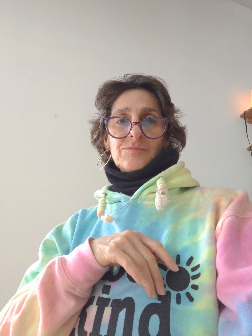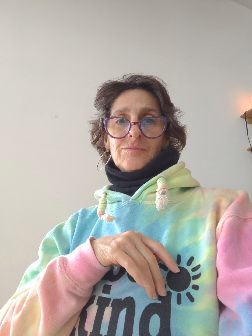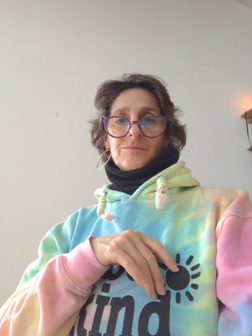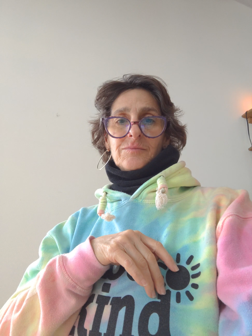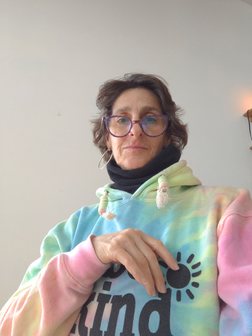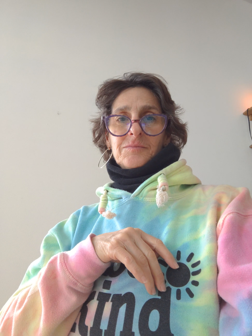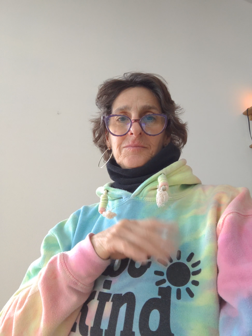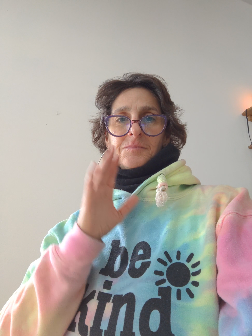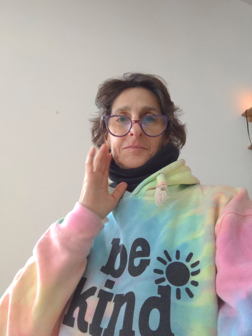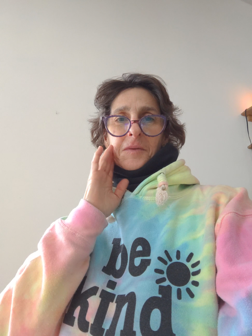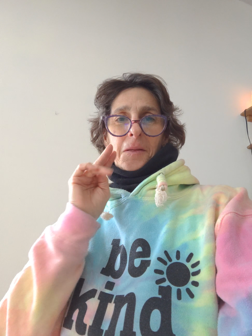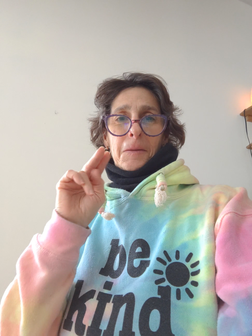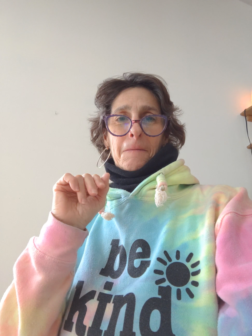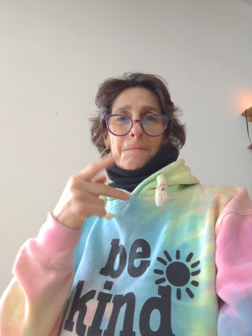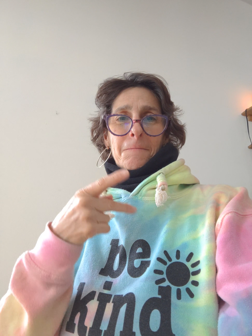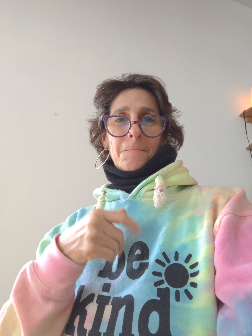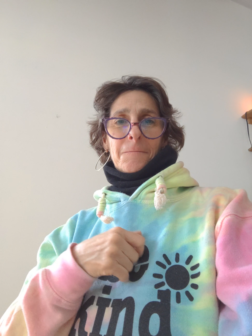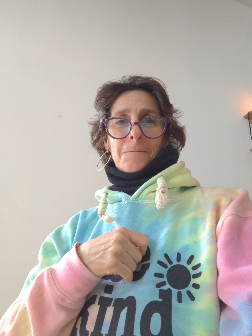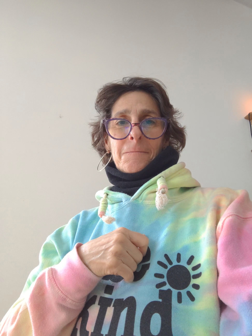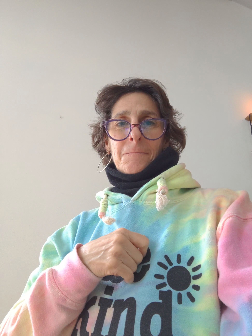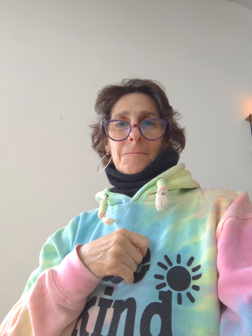nap